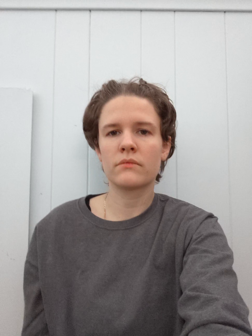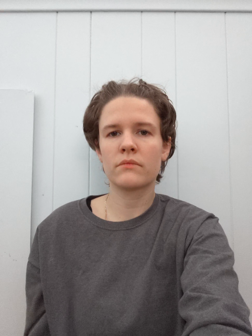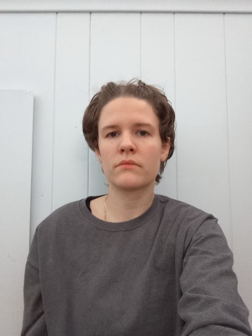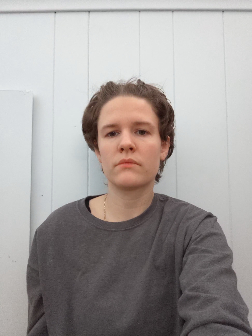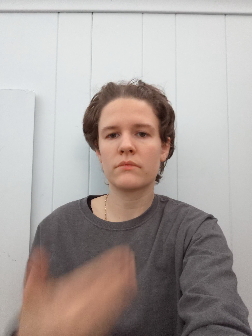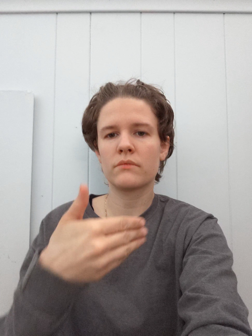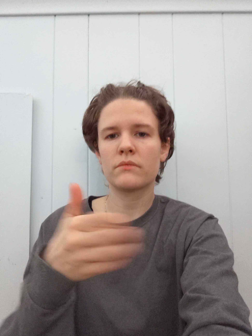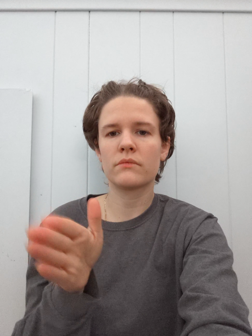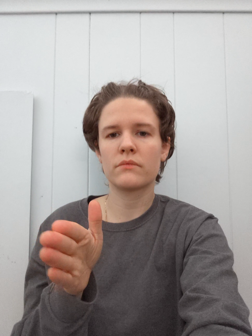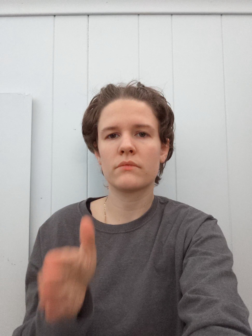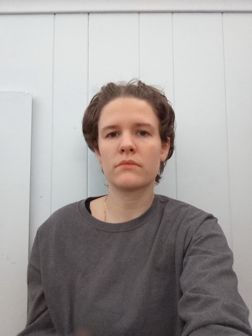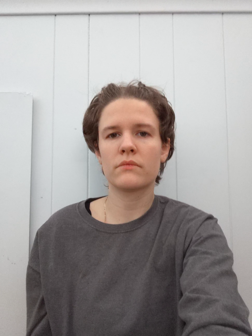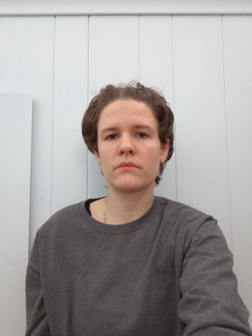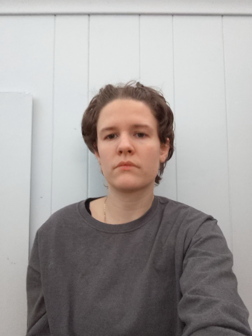room